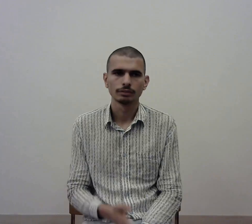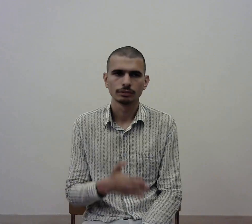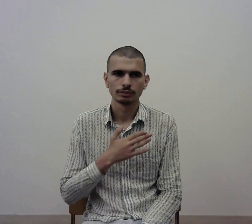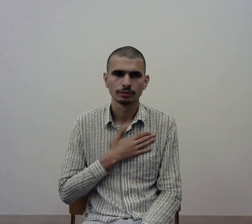mən